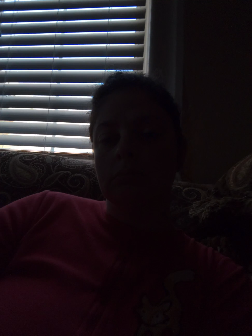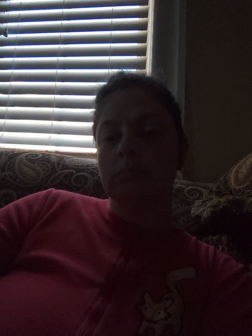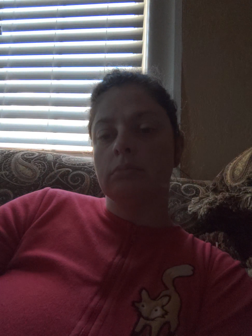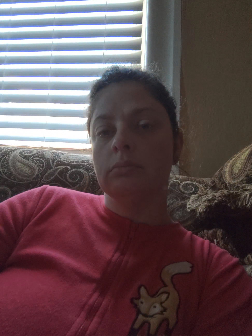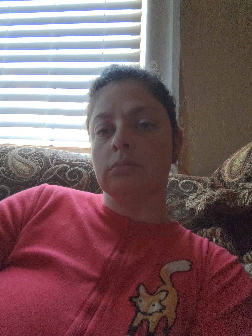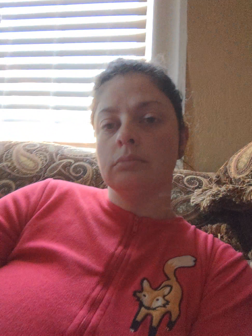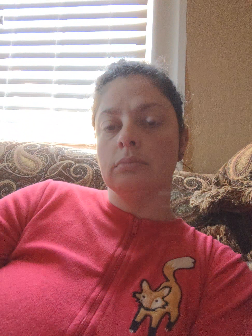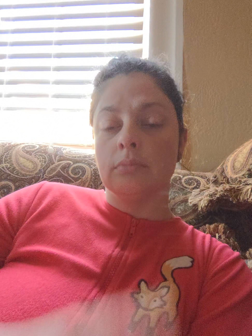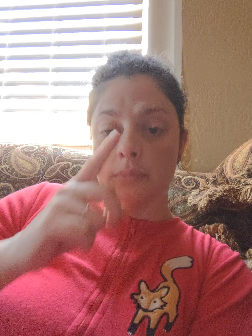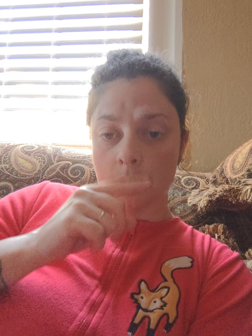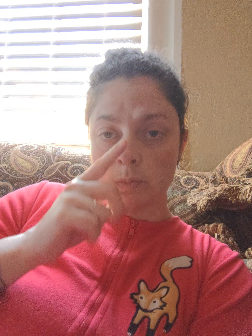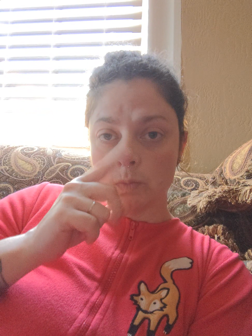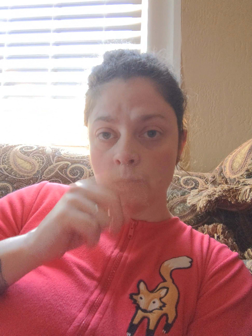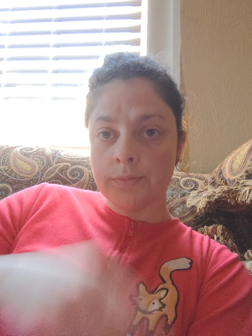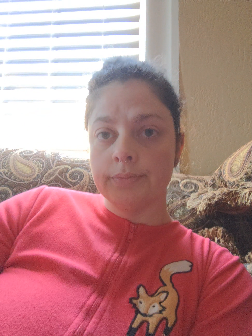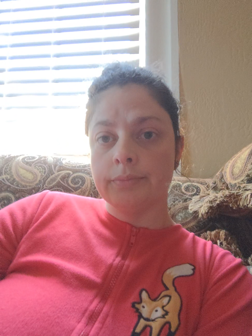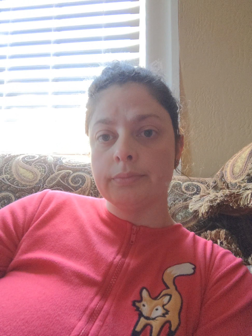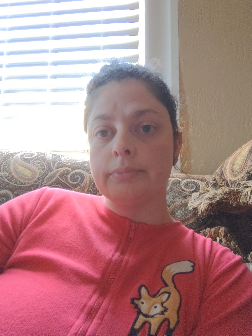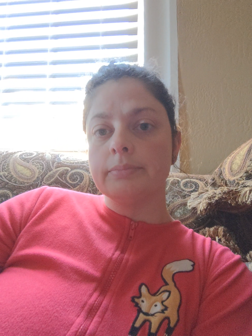mouse